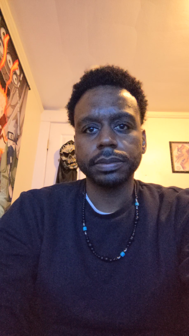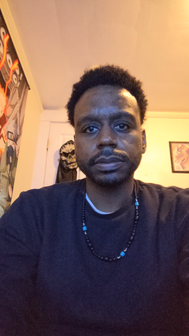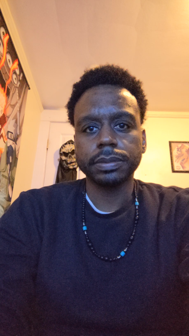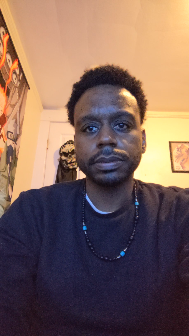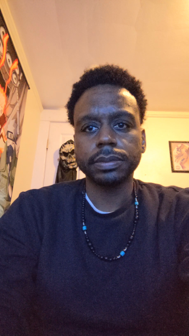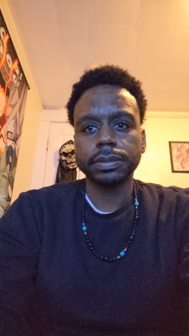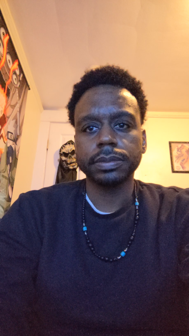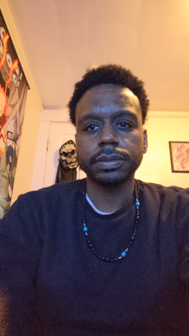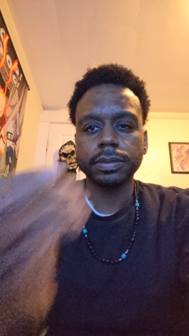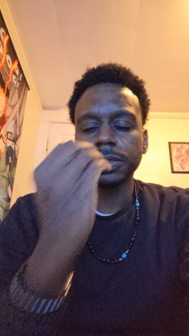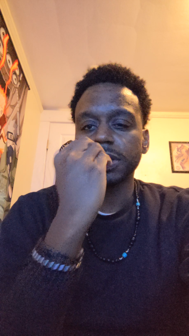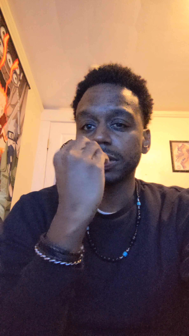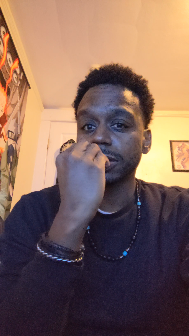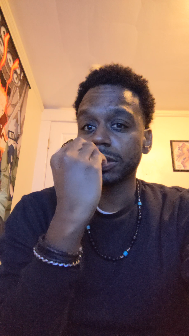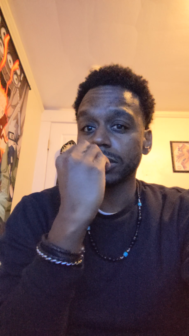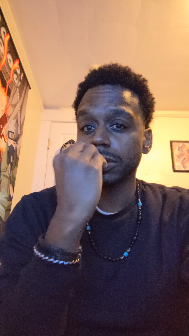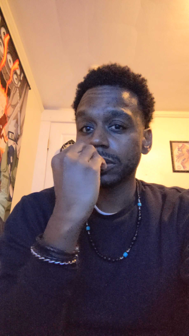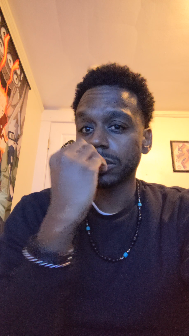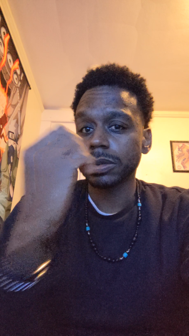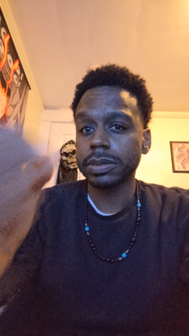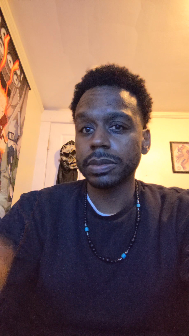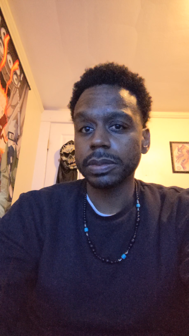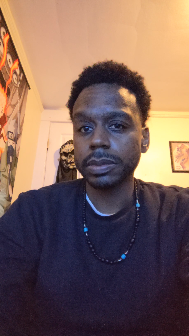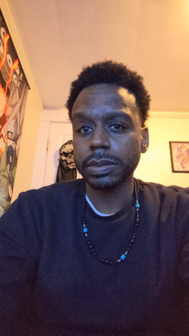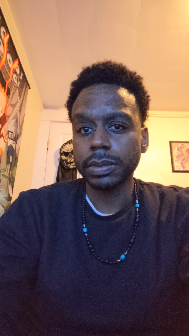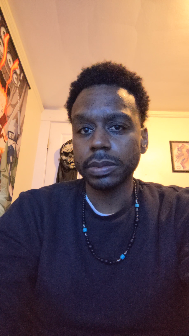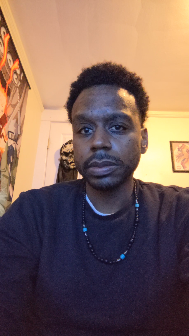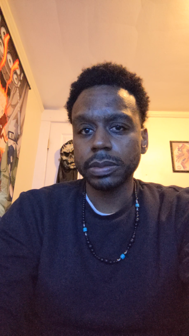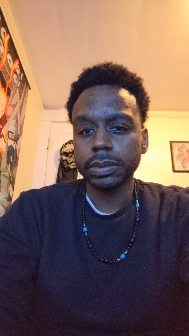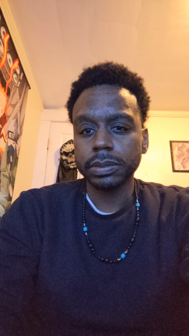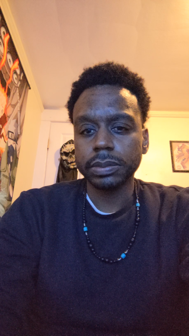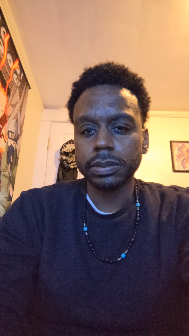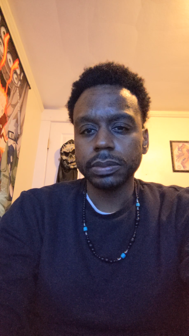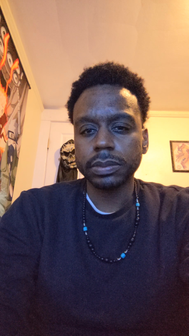eat